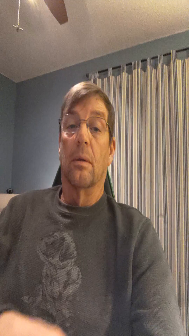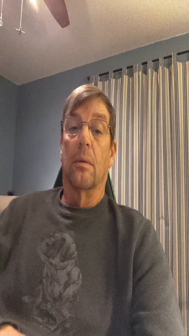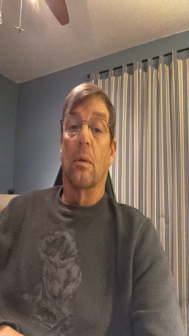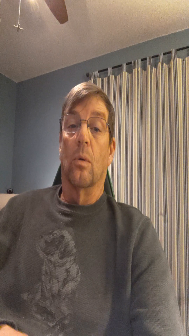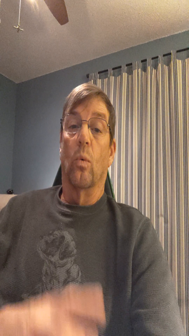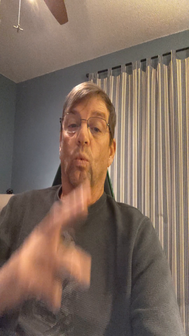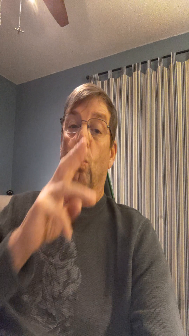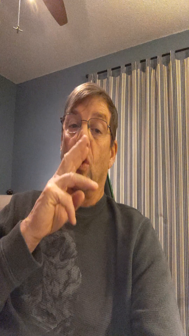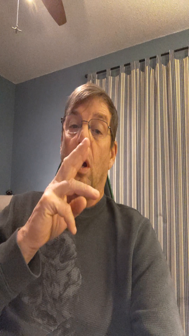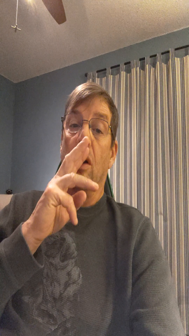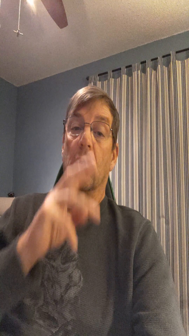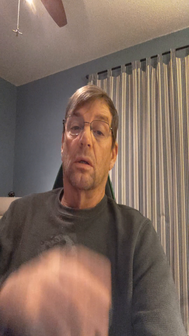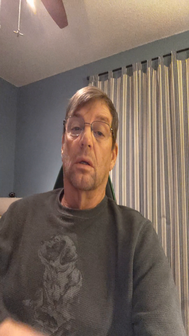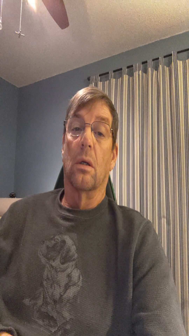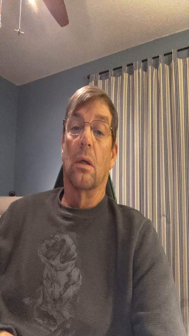water